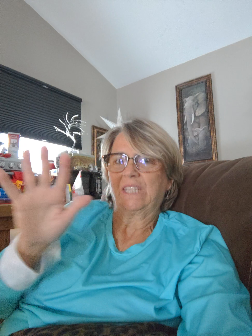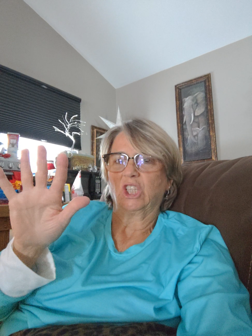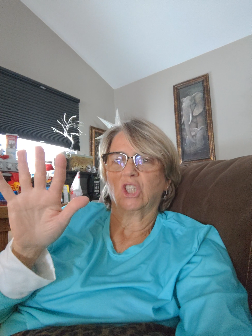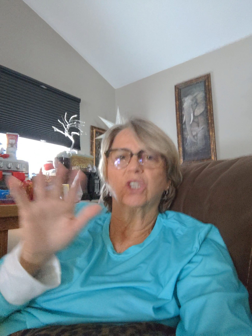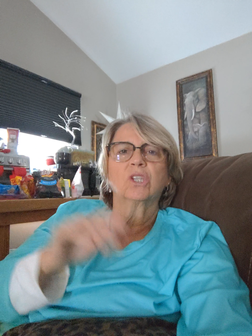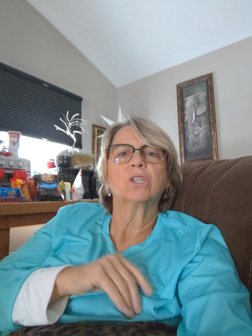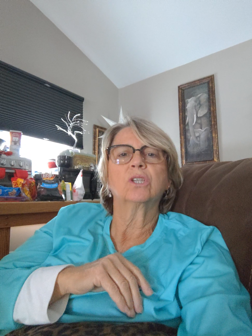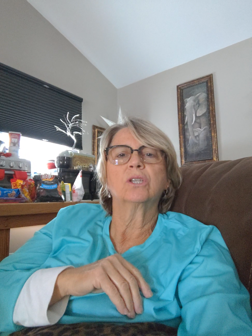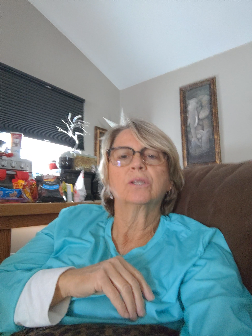finish